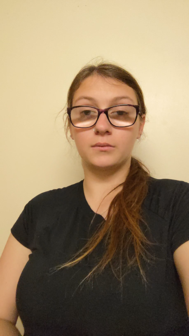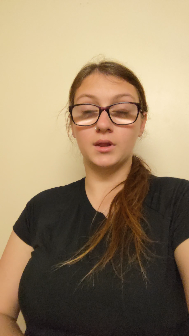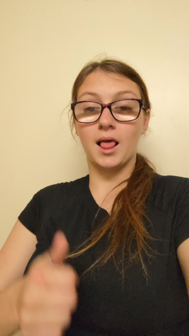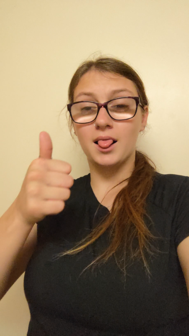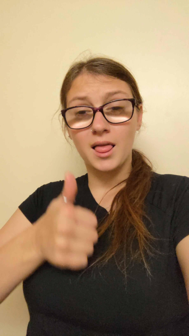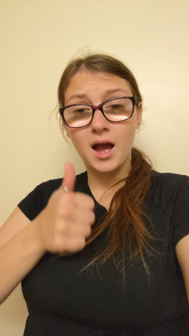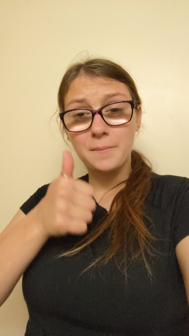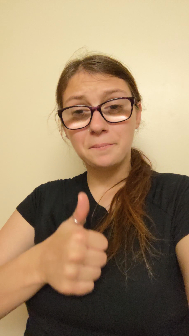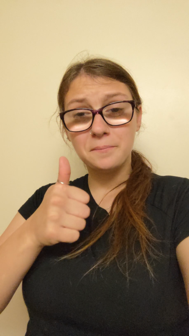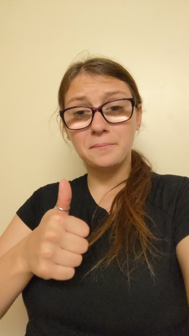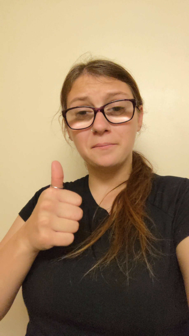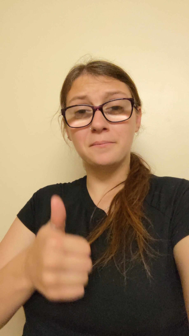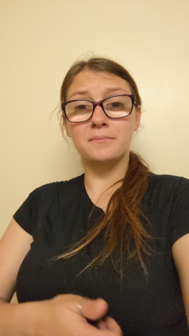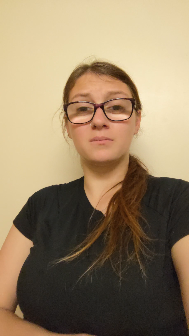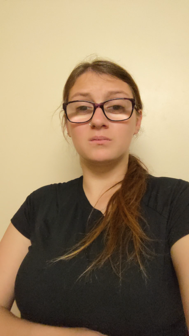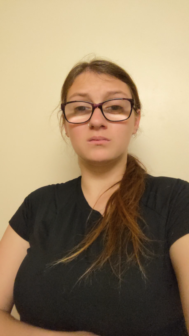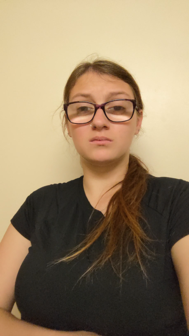help